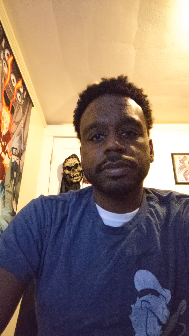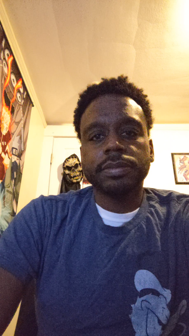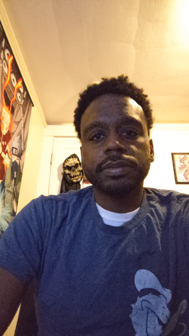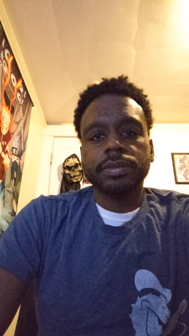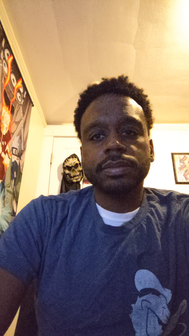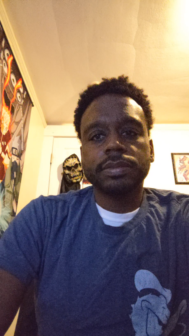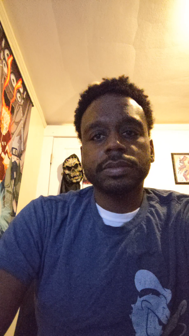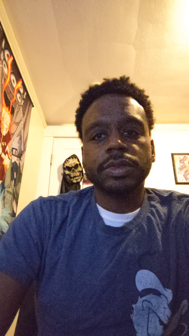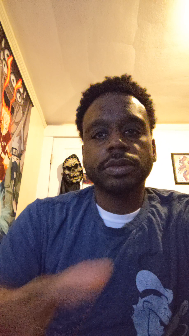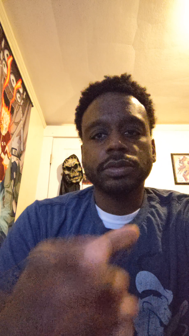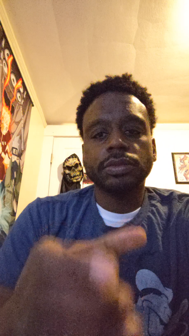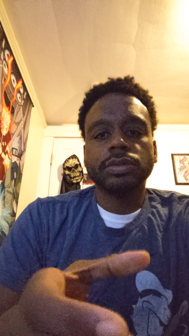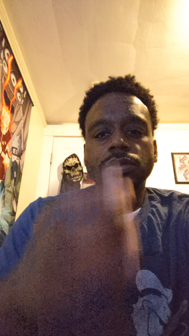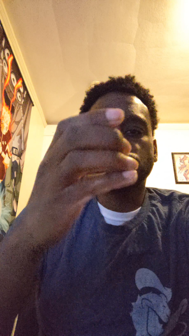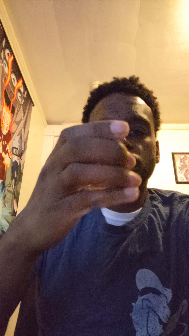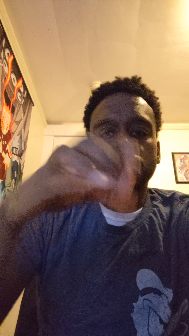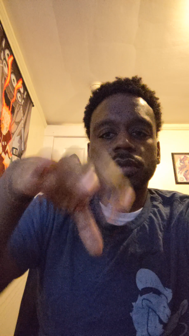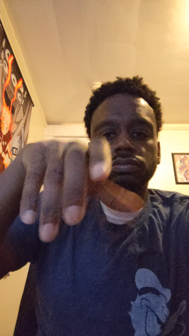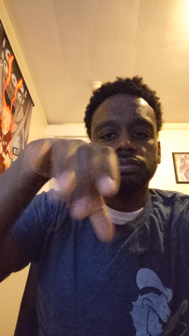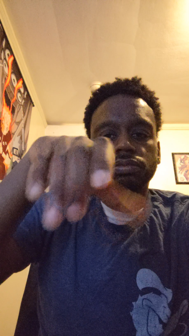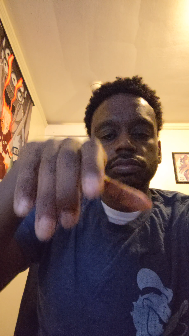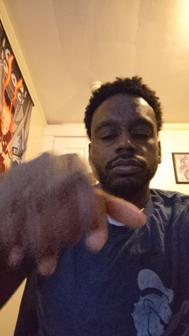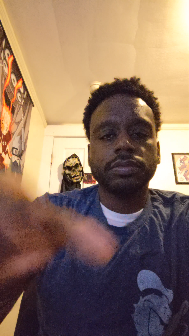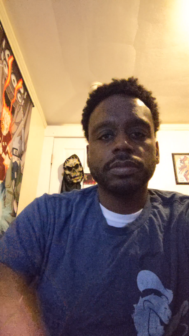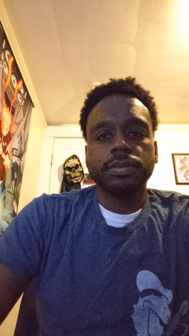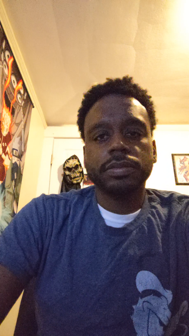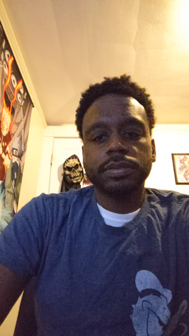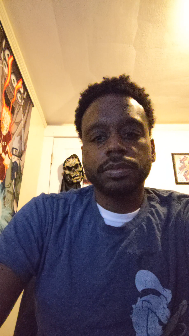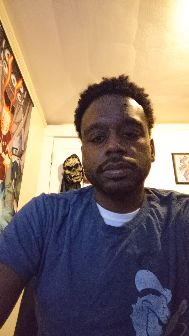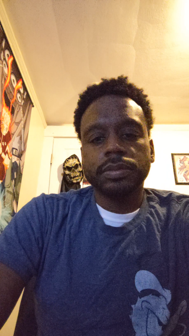jar